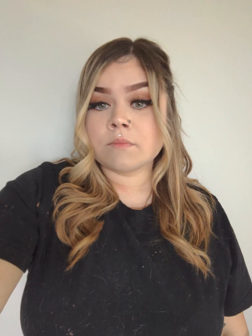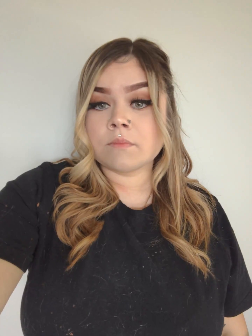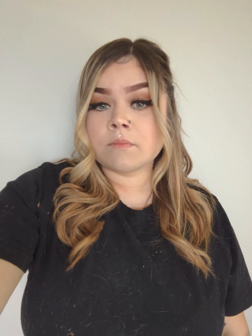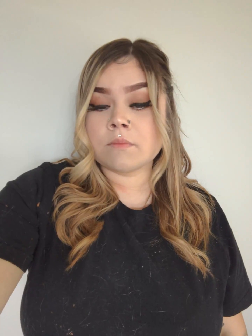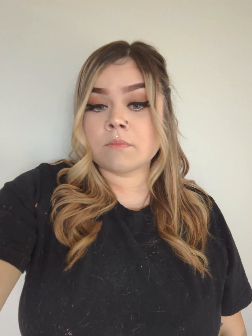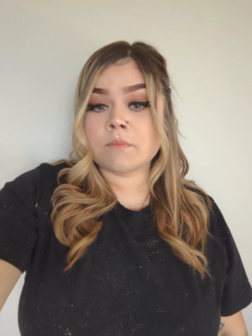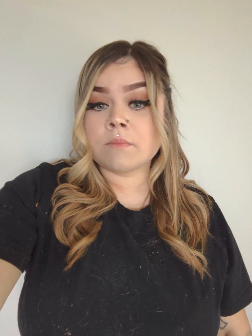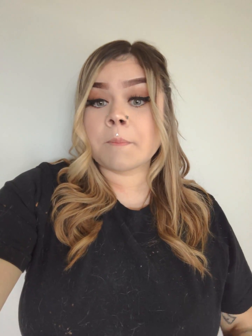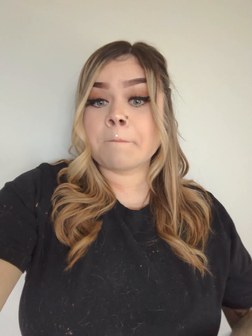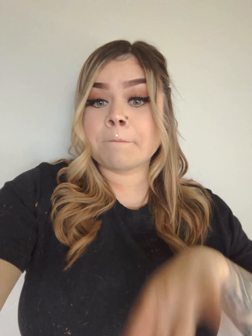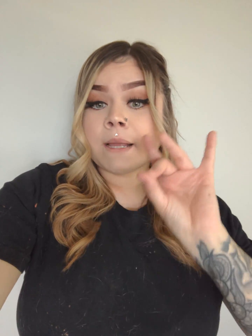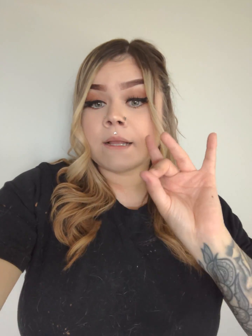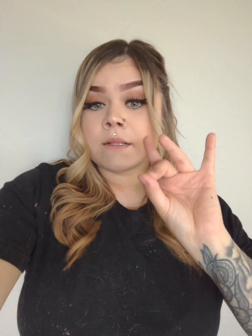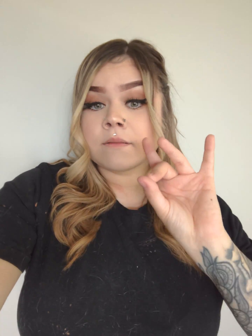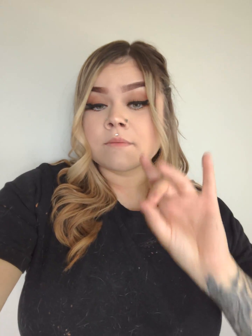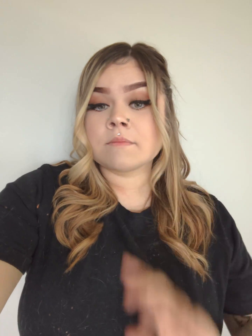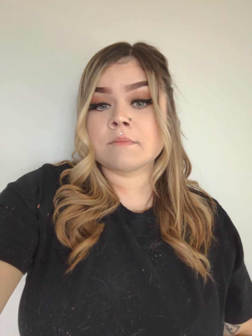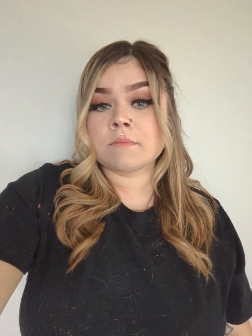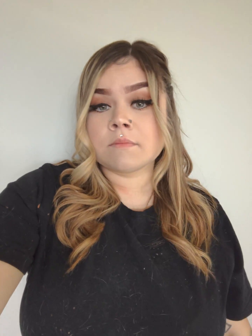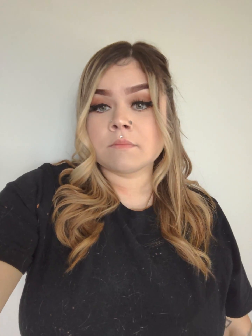pick